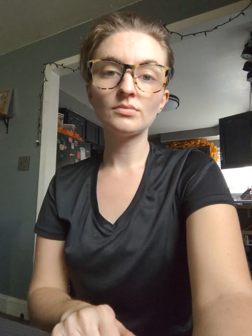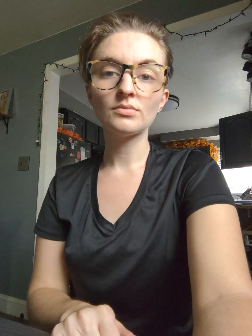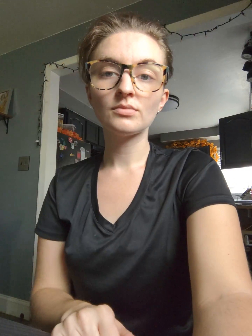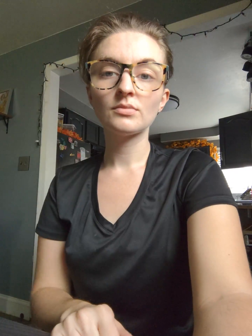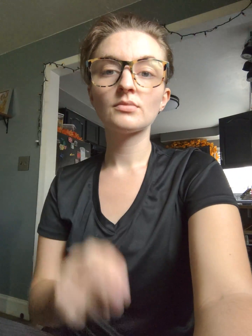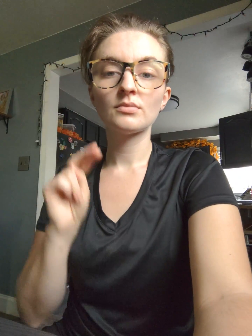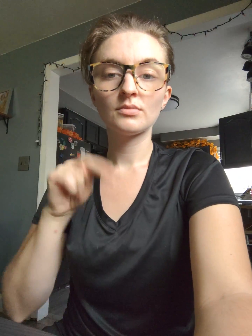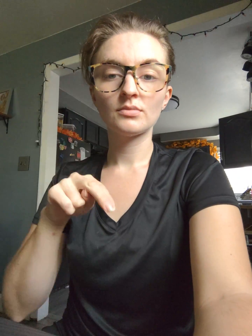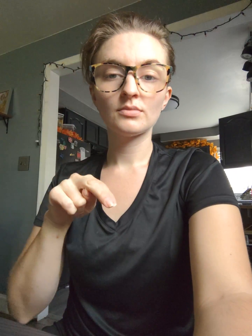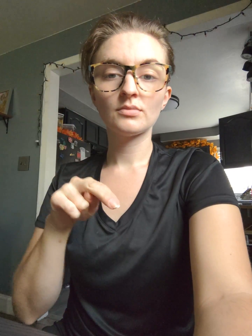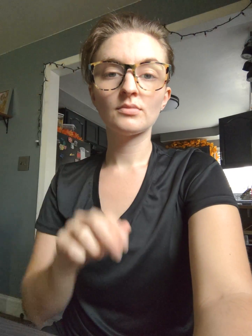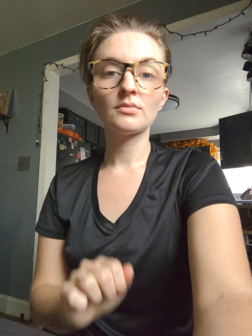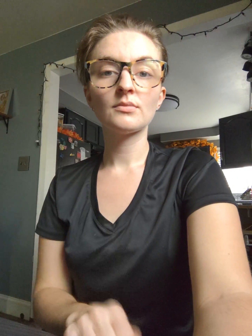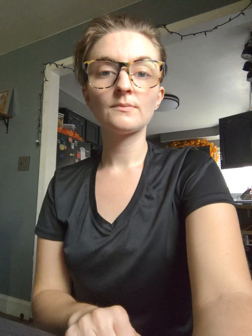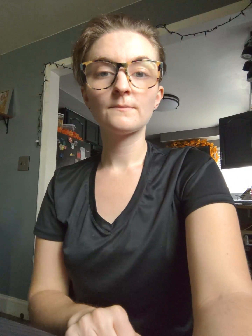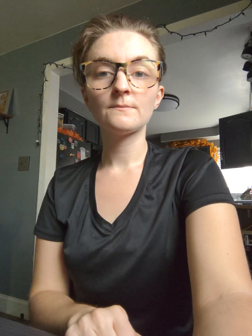nurse